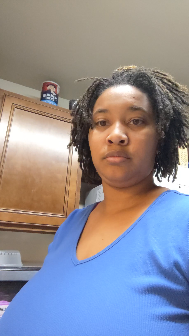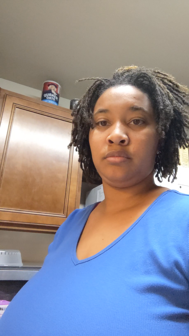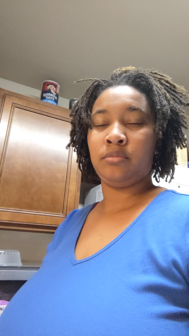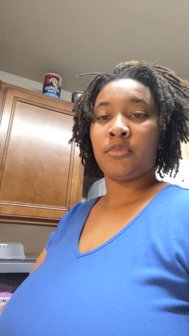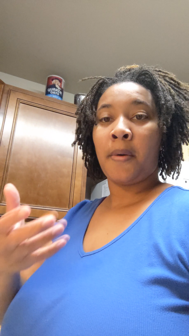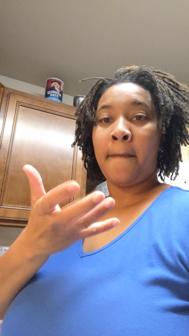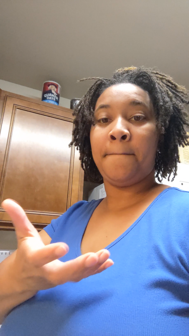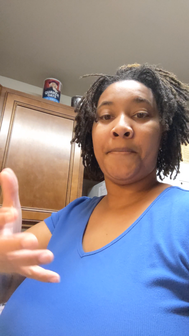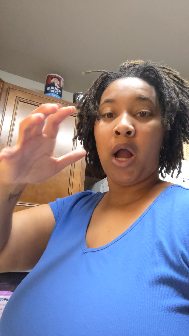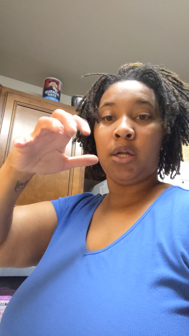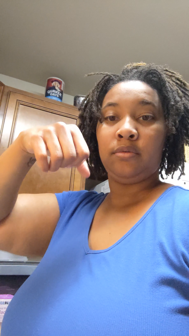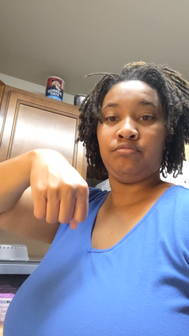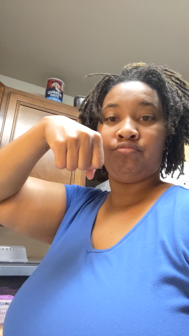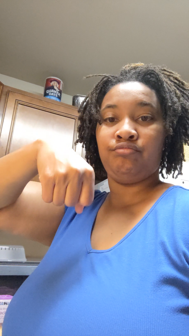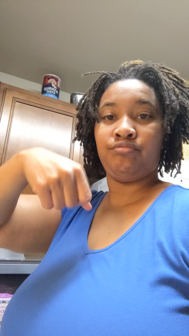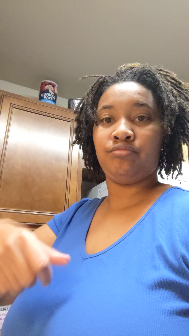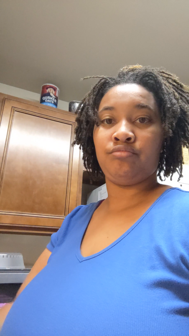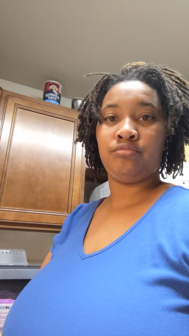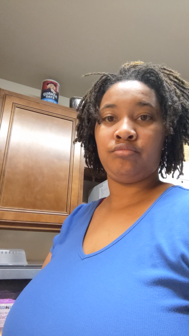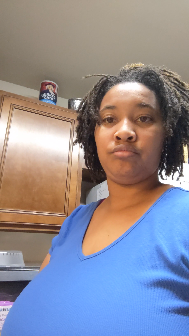bucket